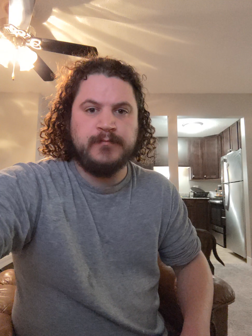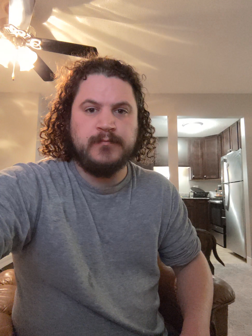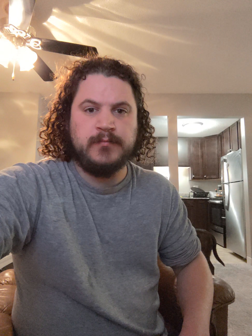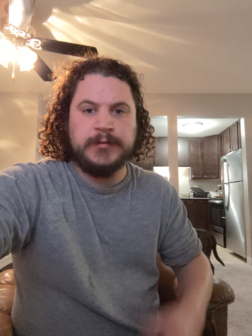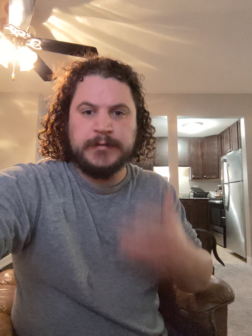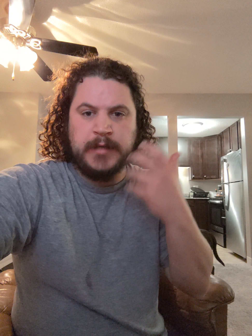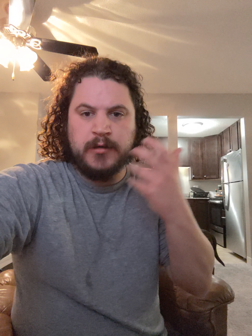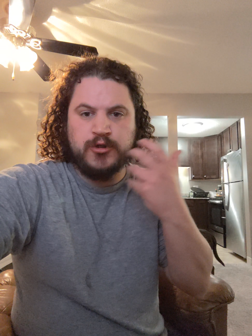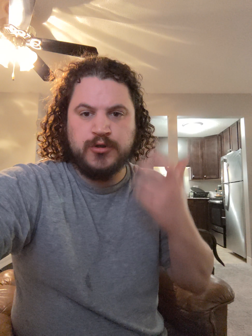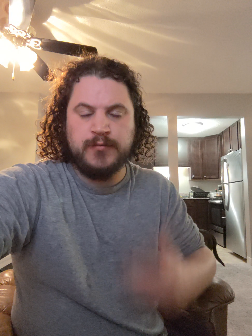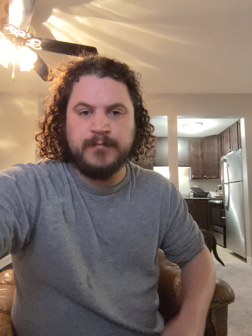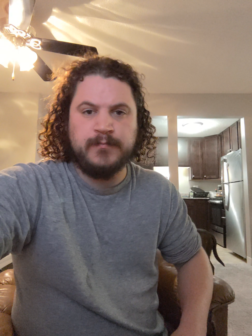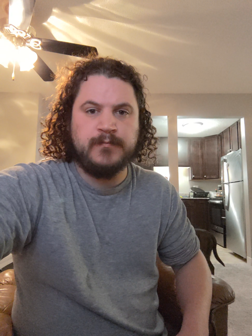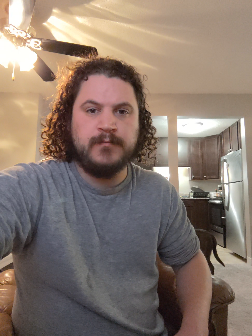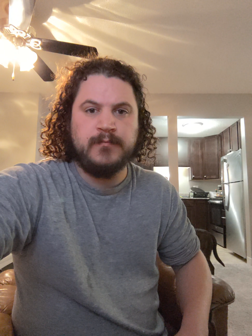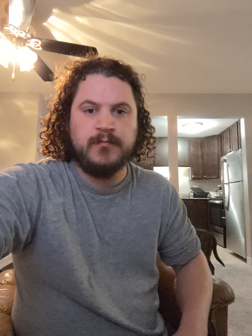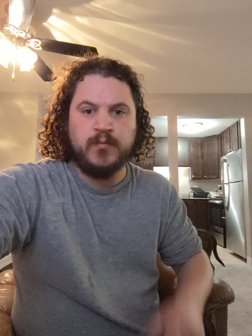tiger